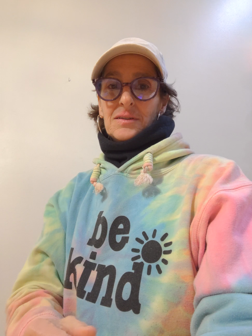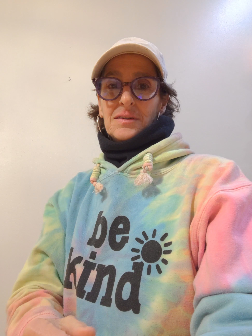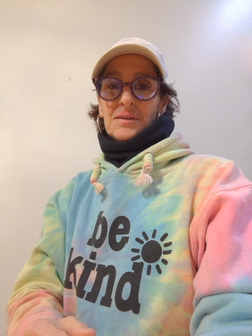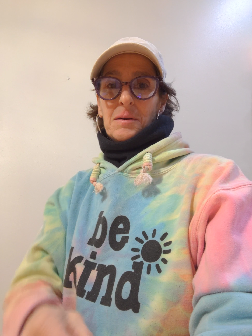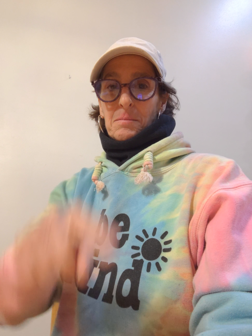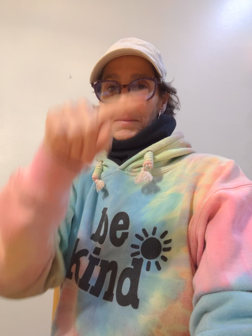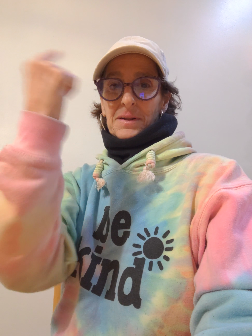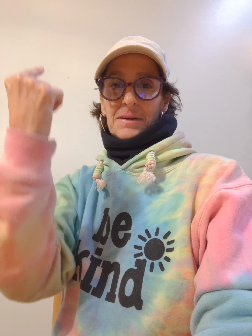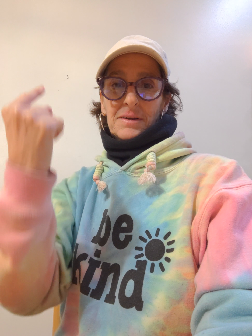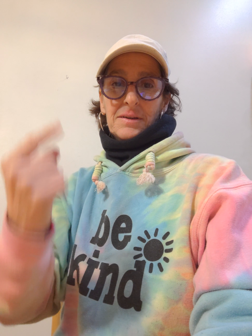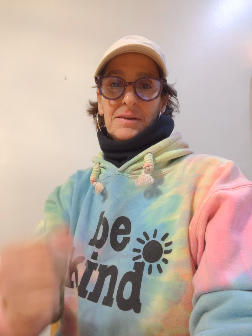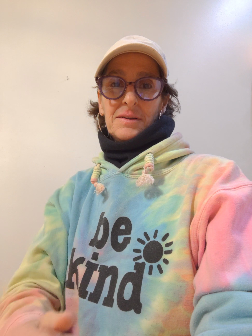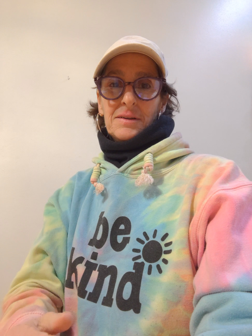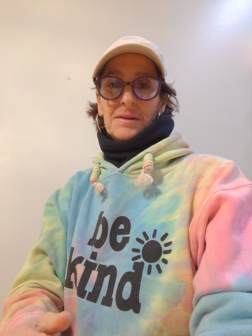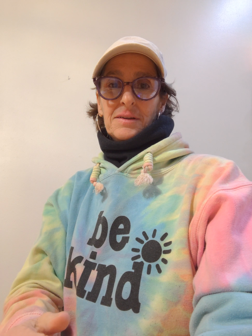black